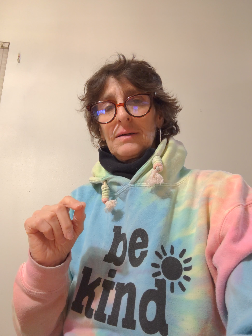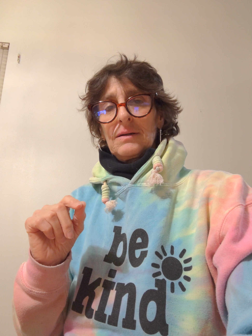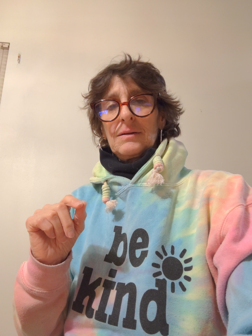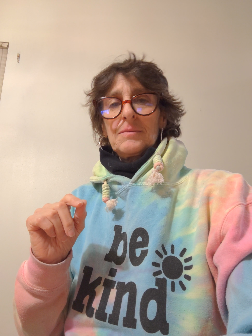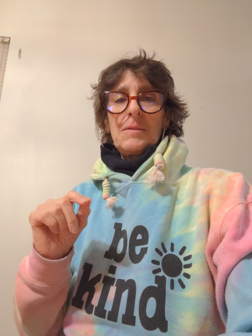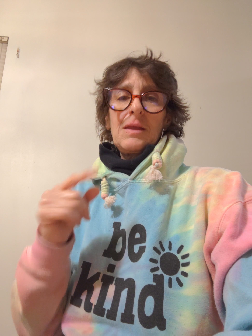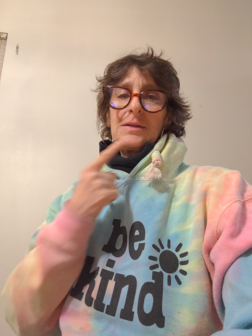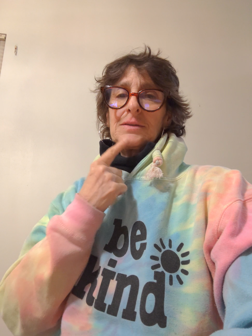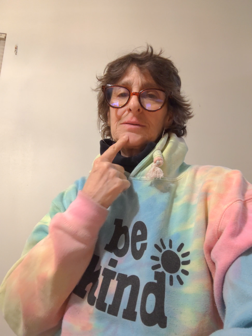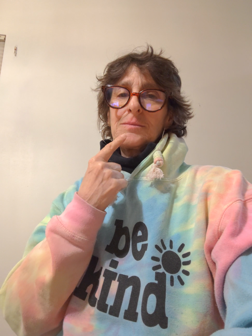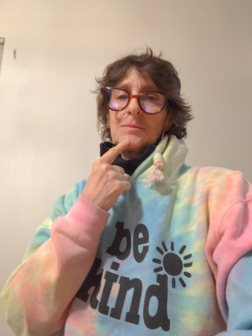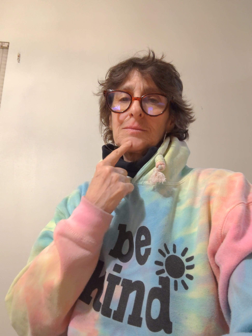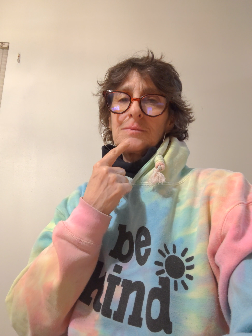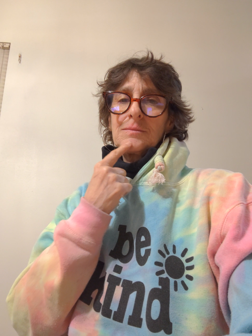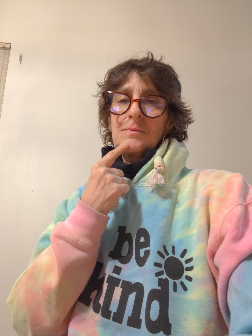say